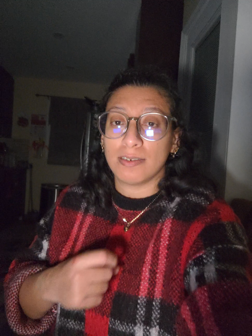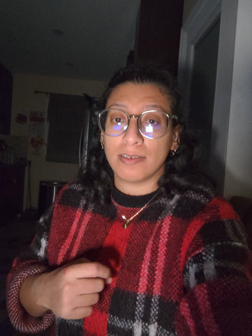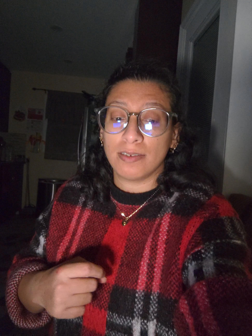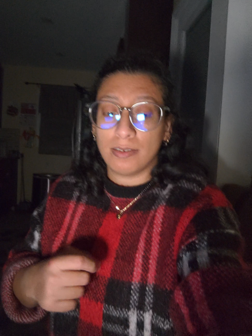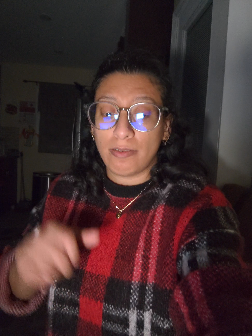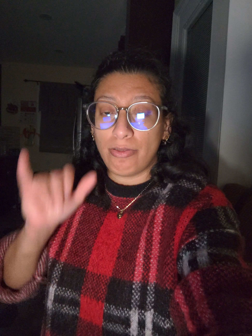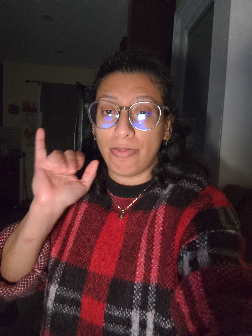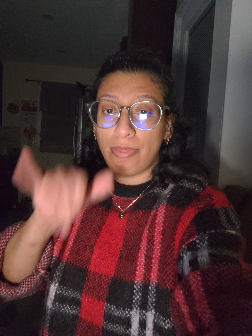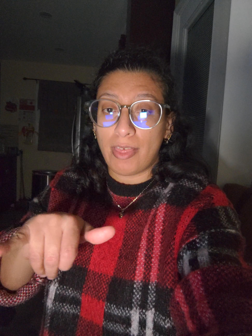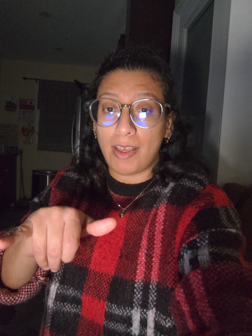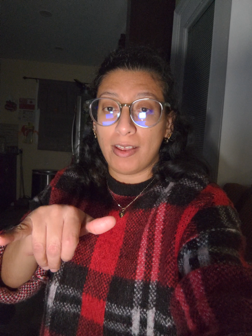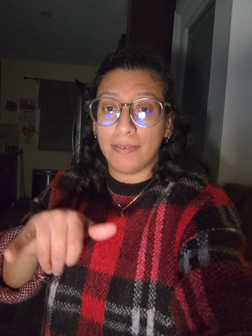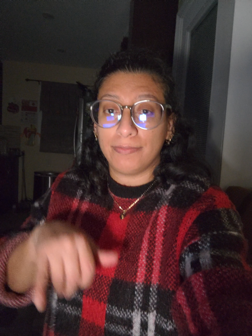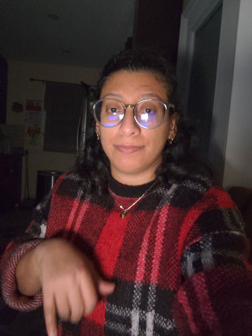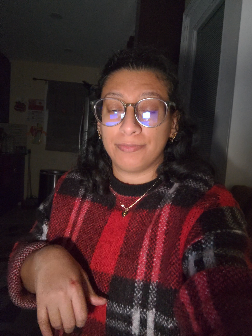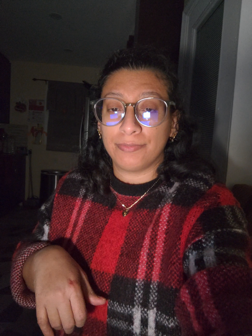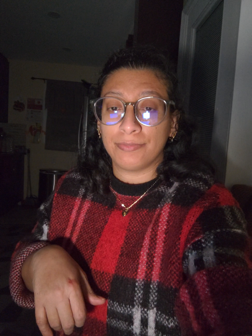that